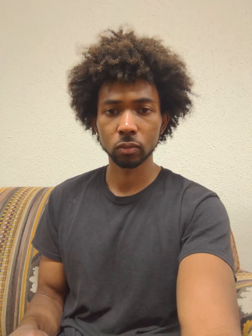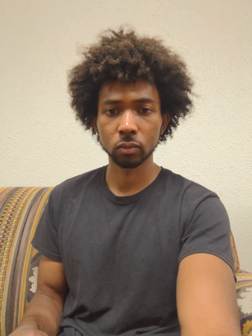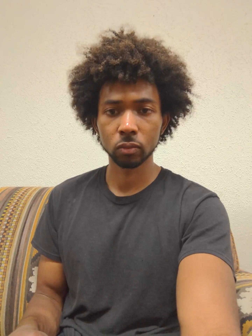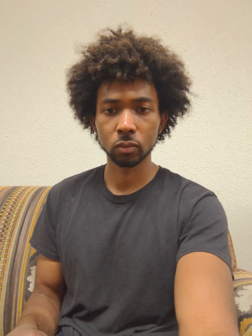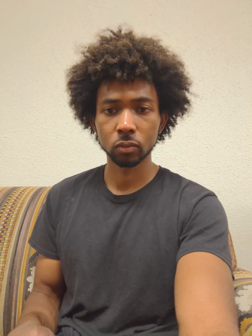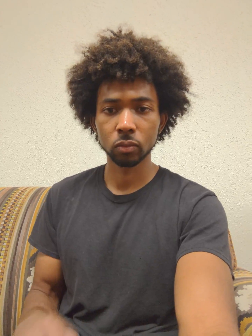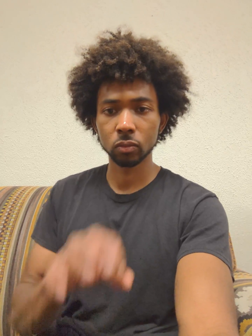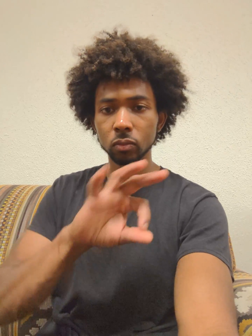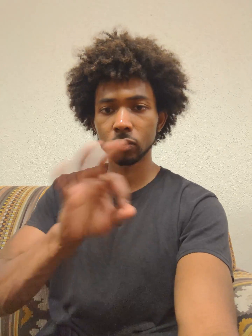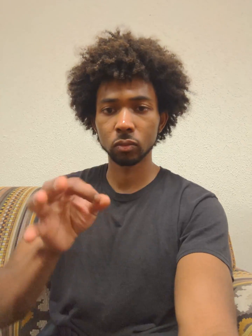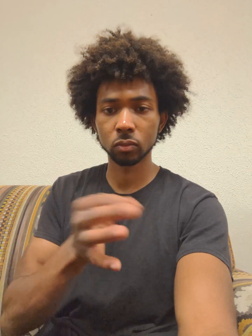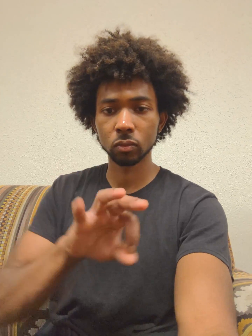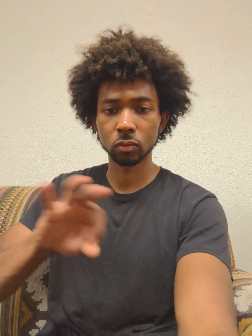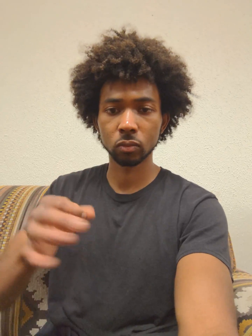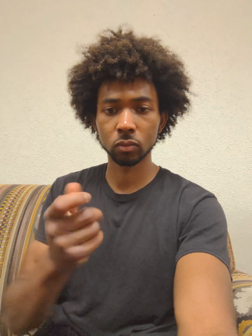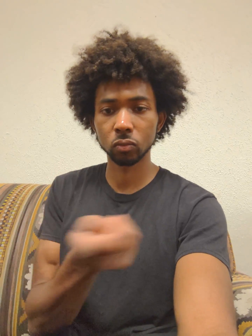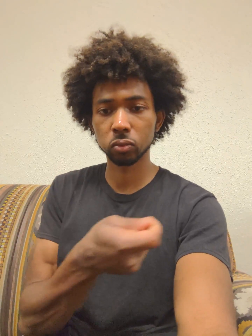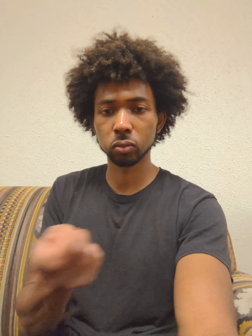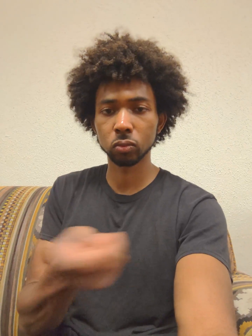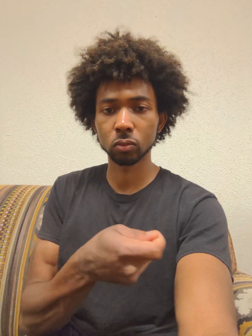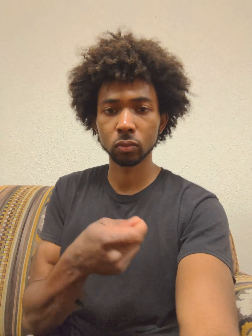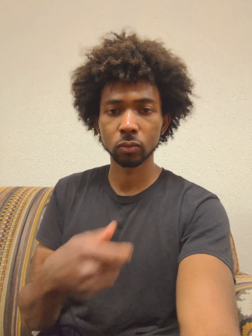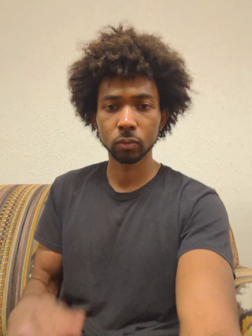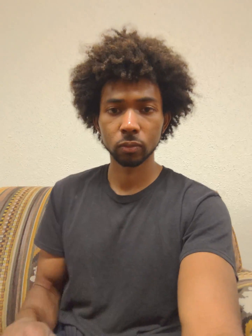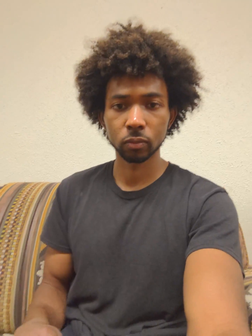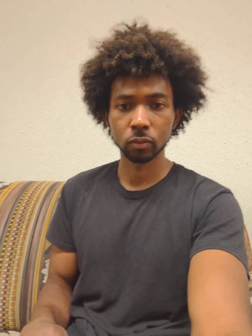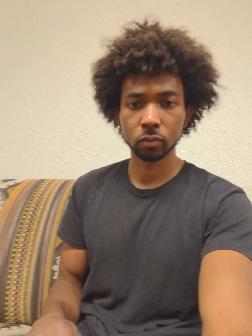hose